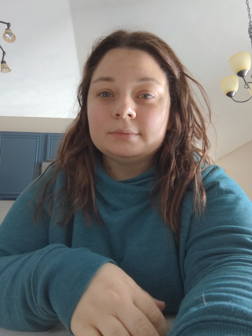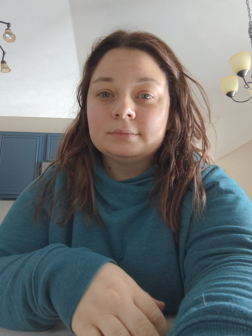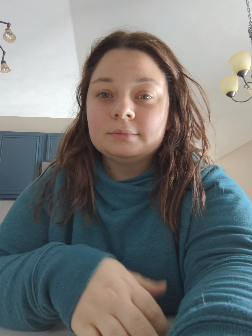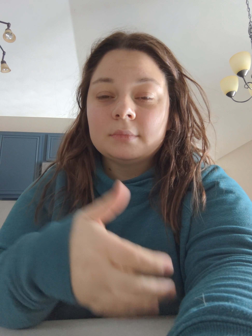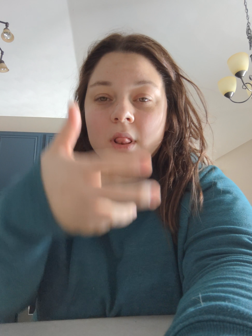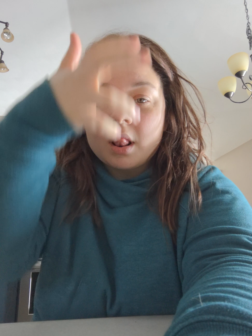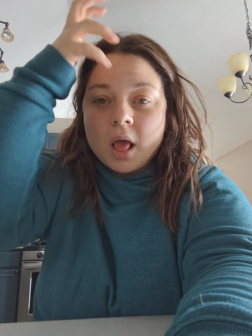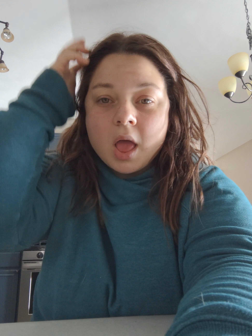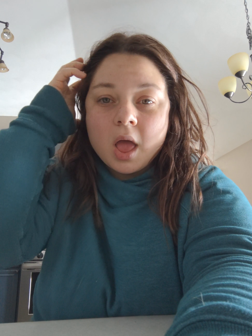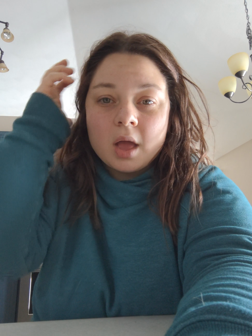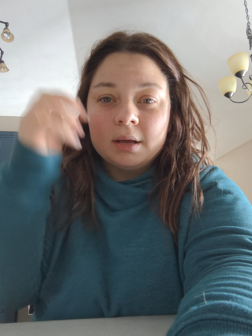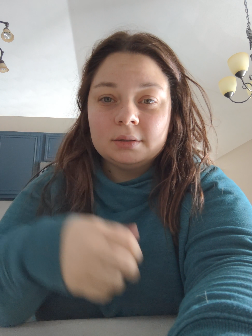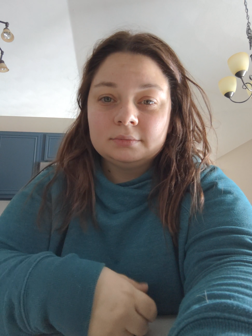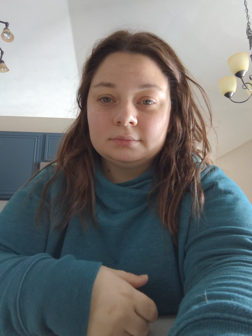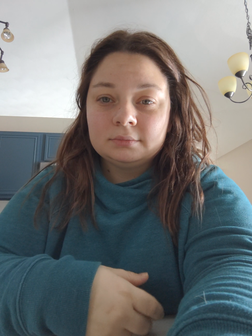lion